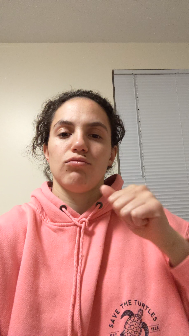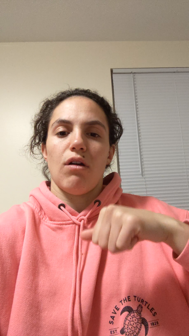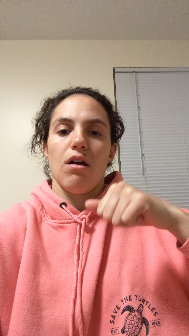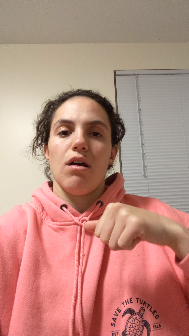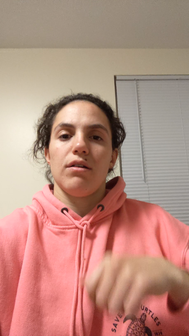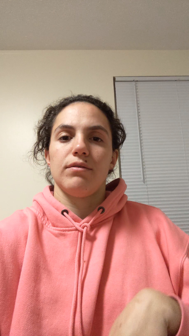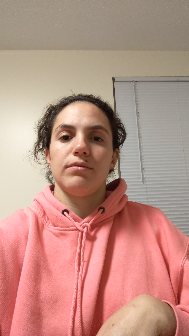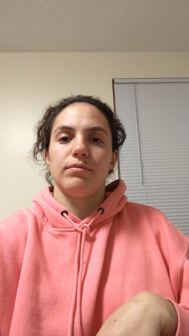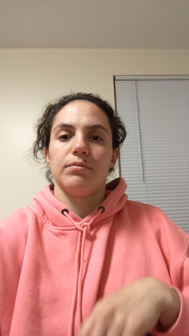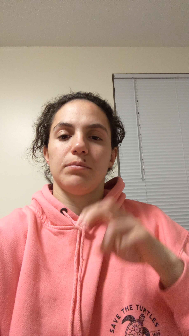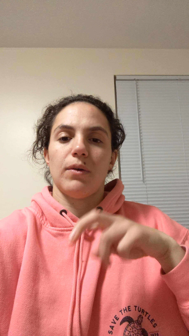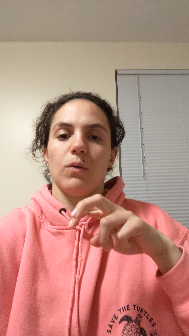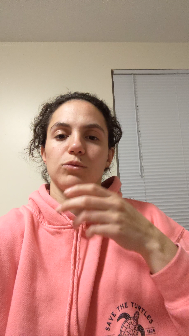potato chip